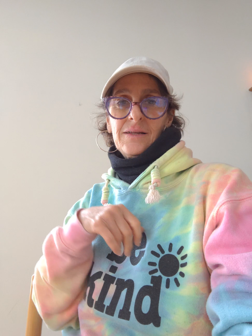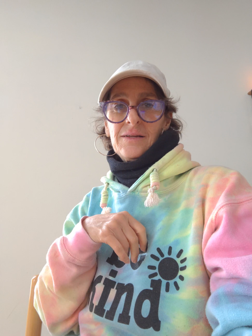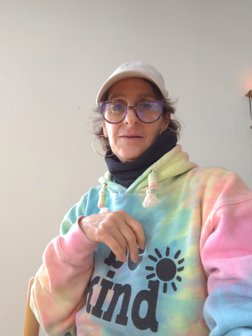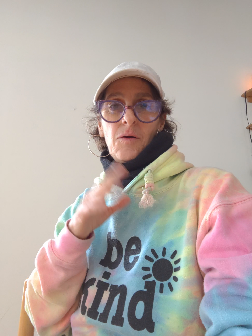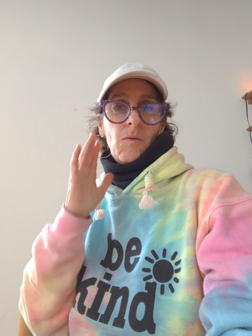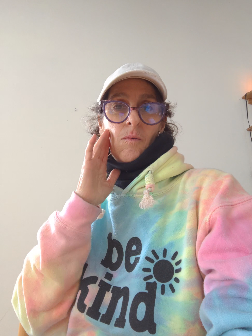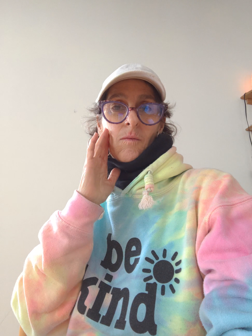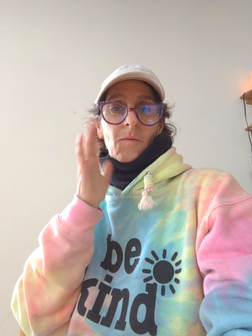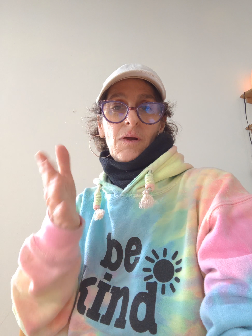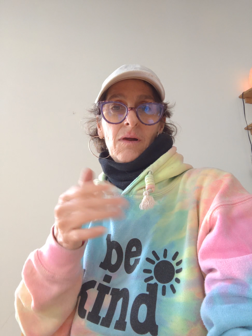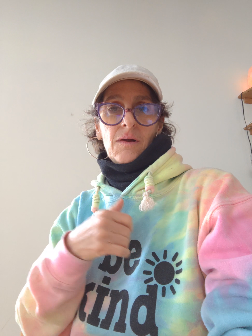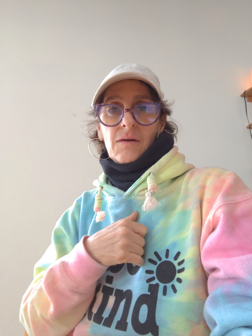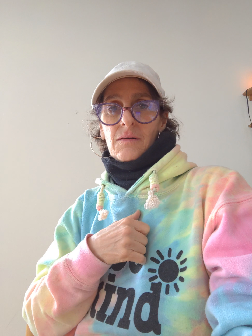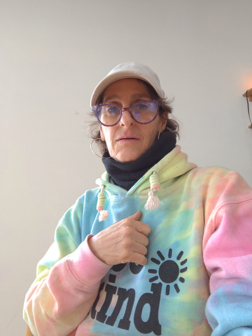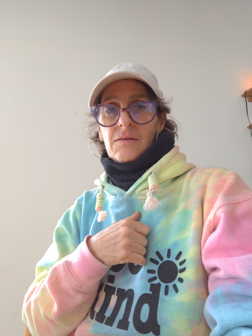will